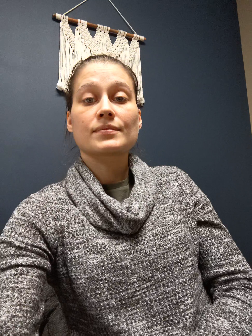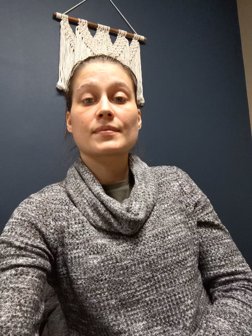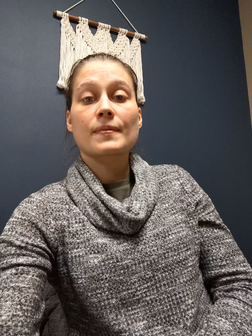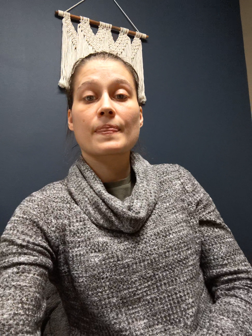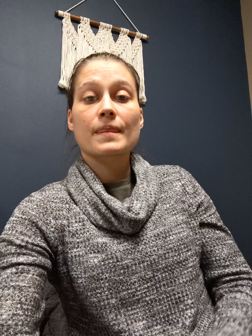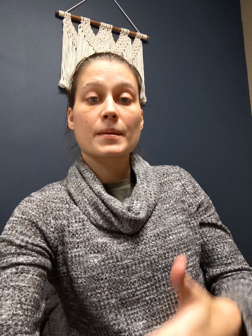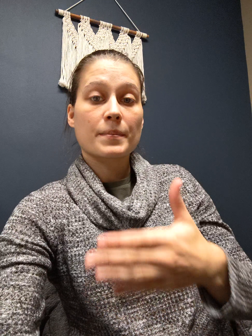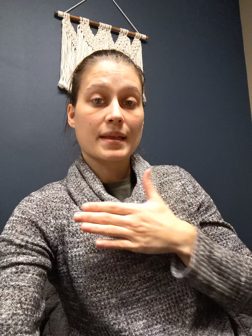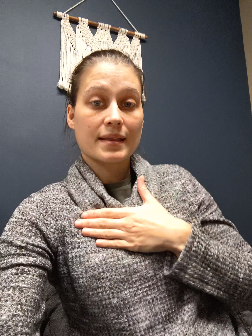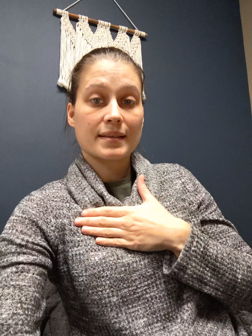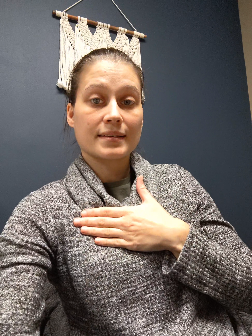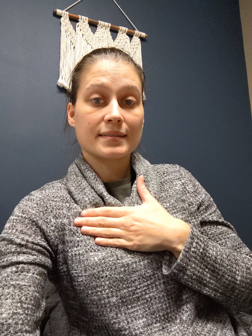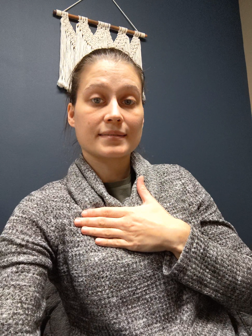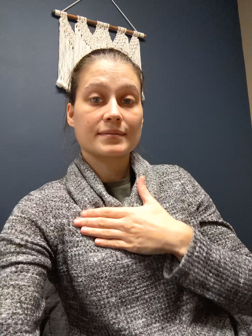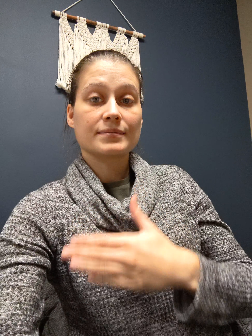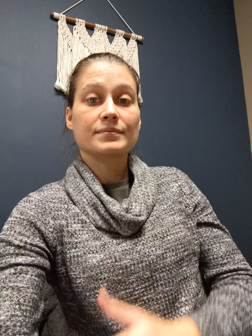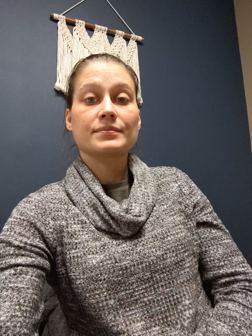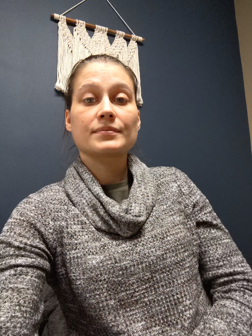my